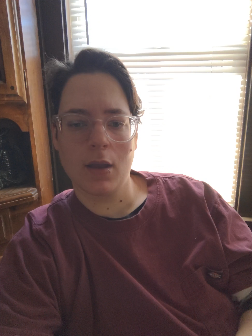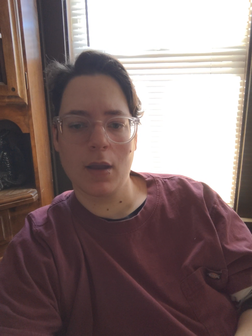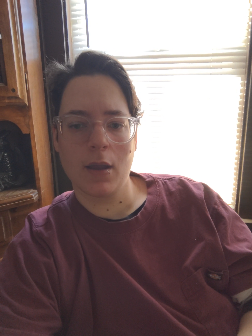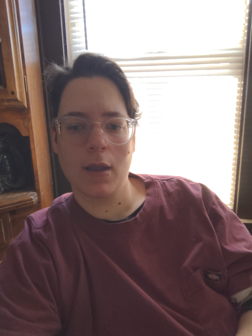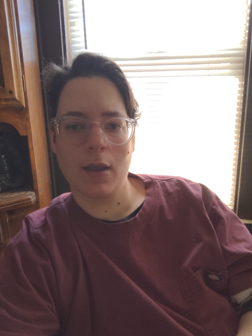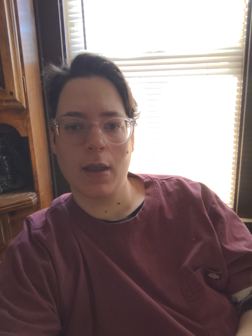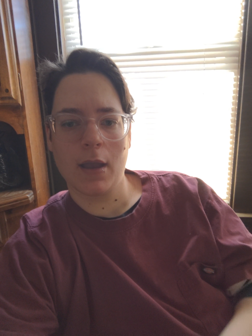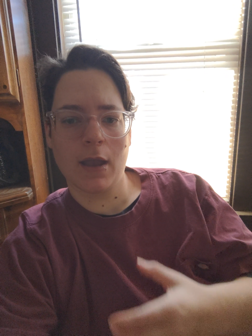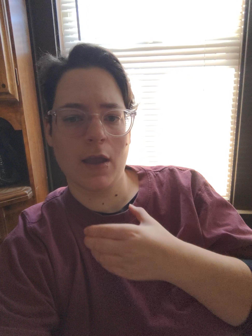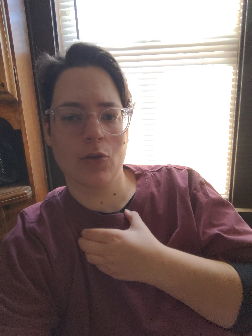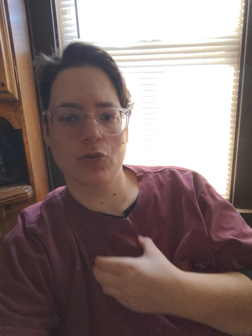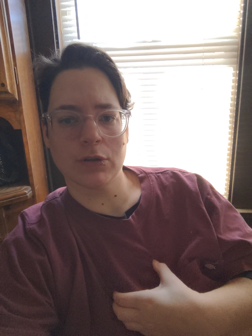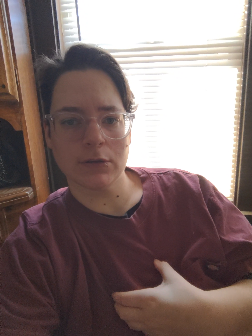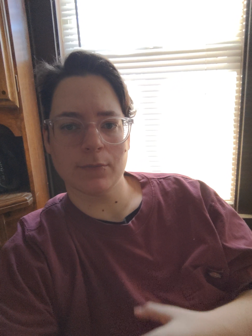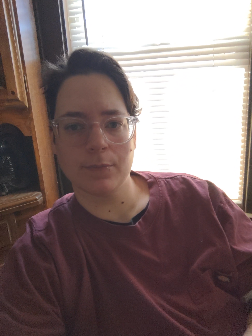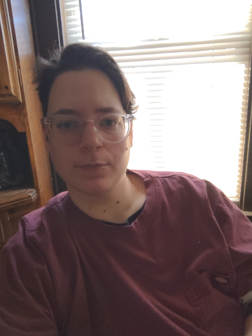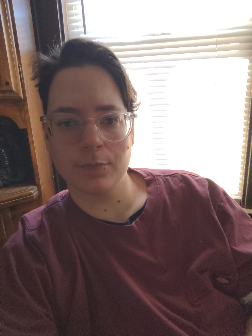hungry